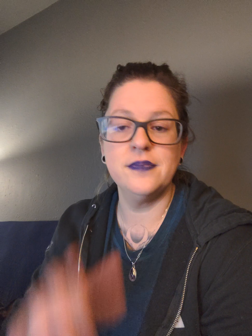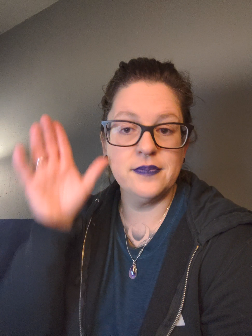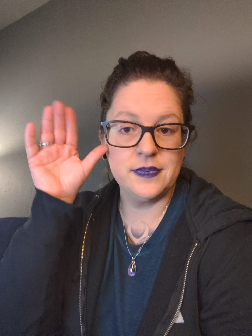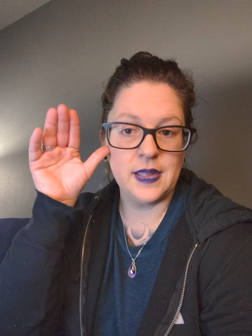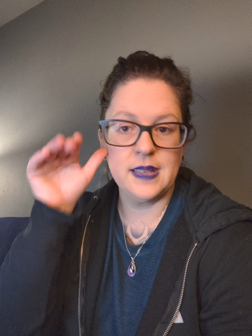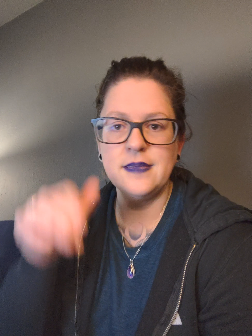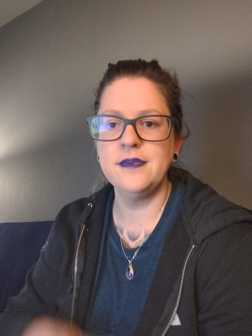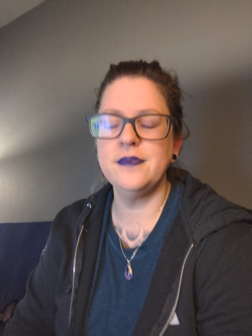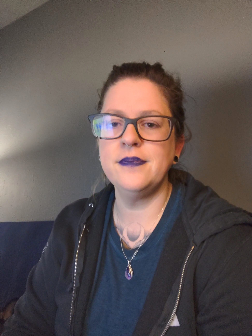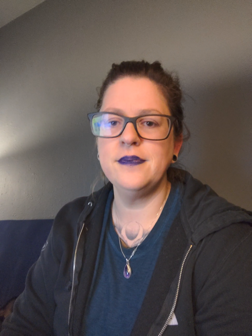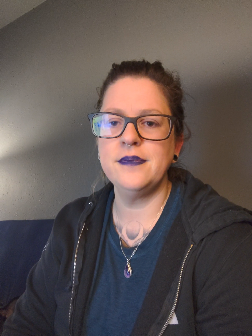donkey